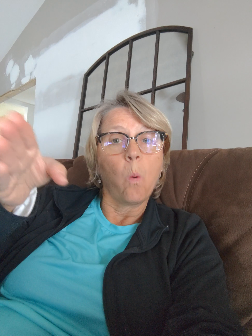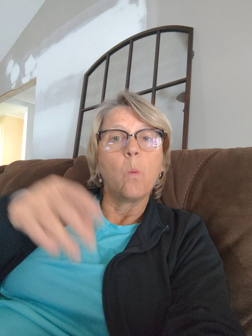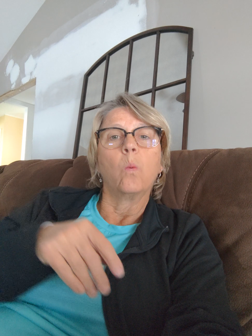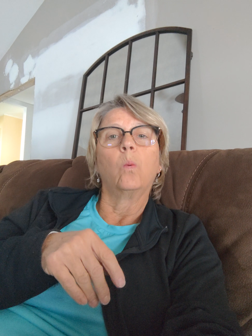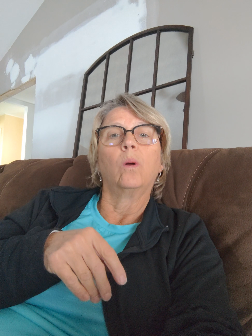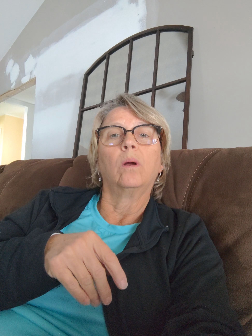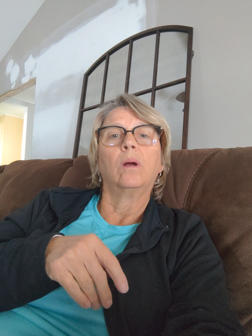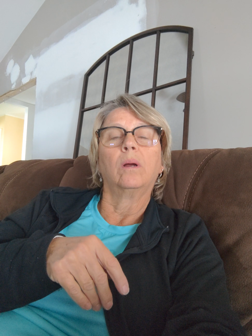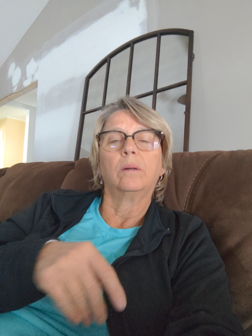hello